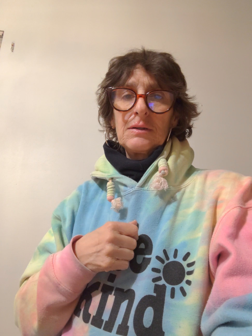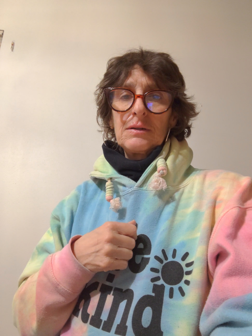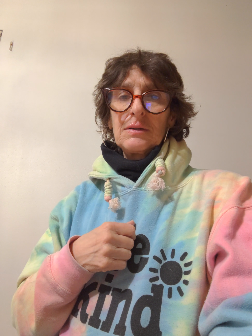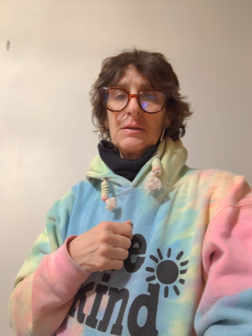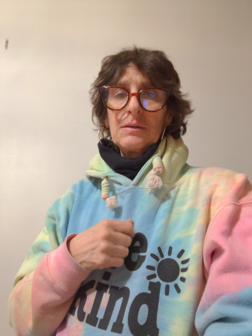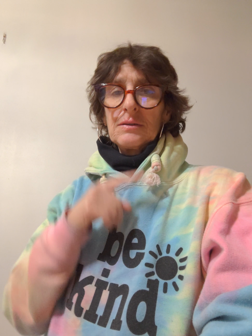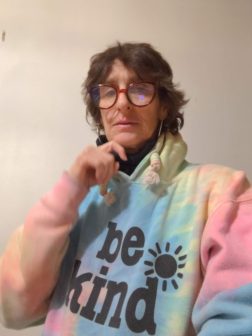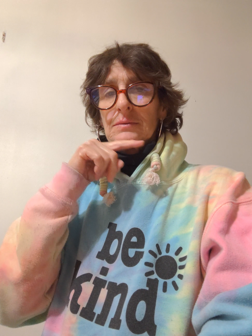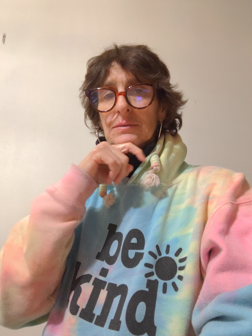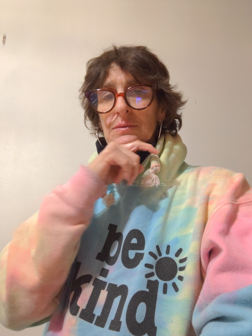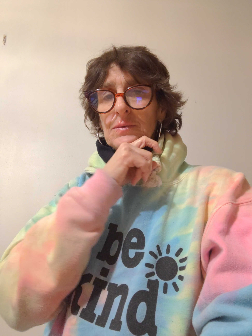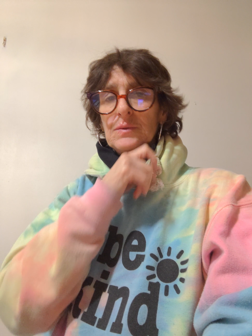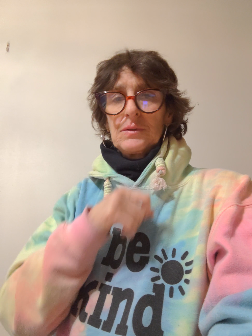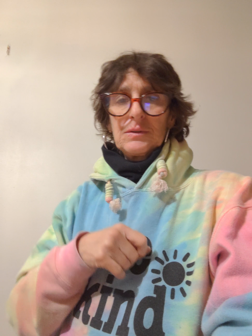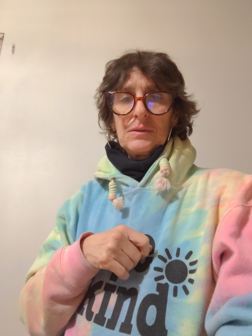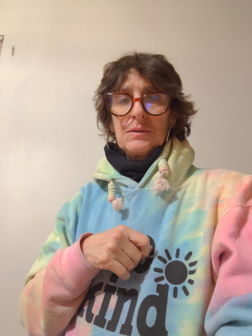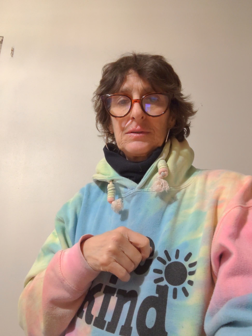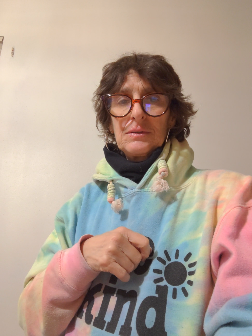cereal